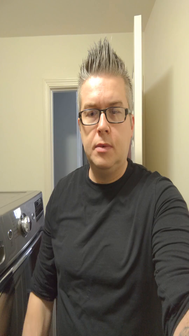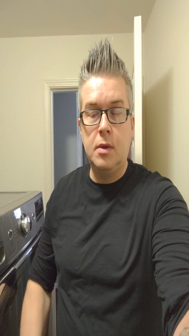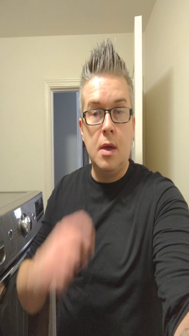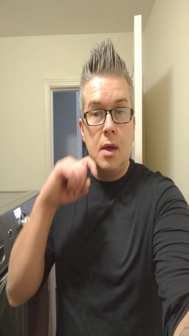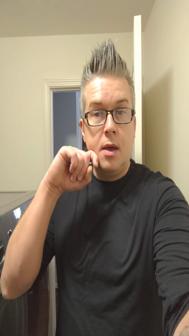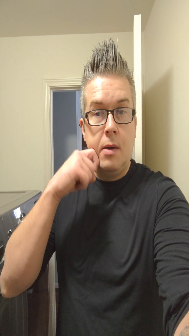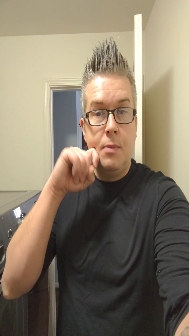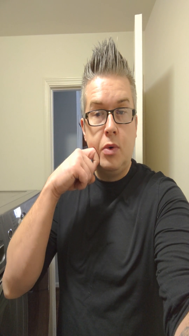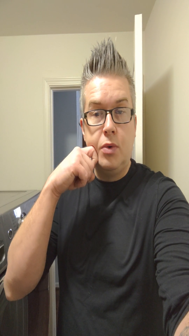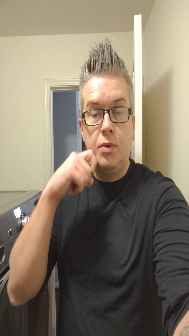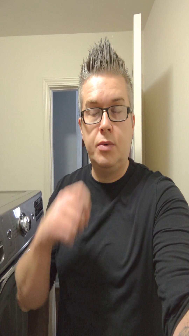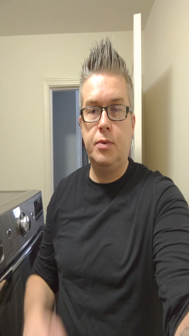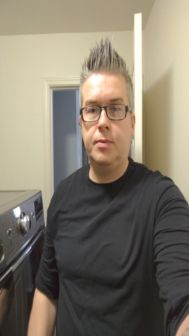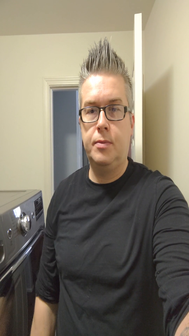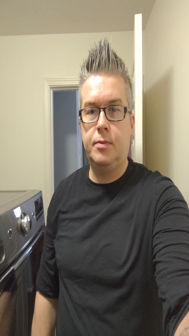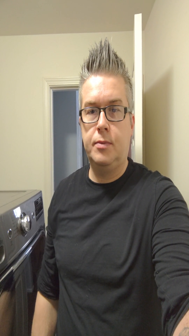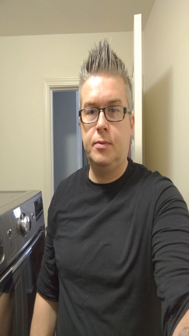apple